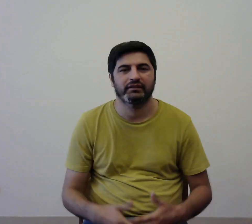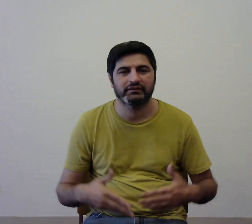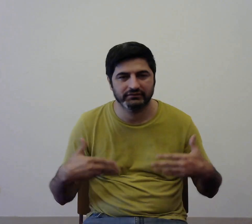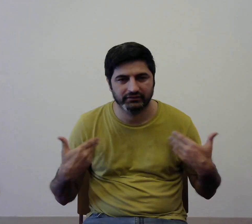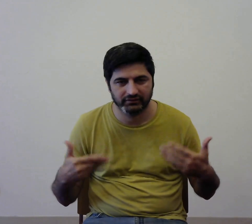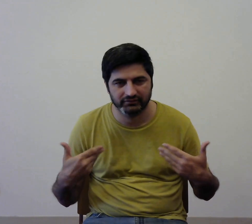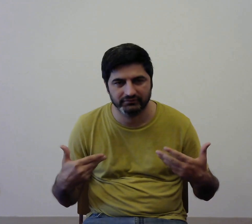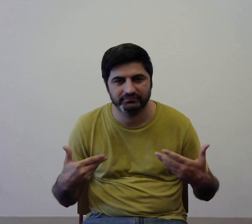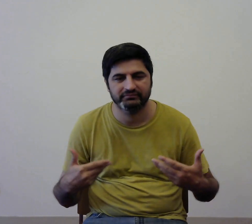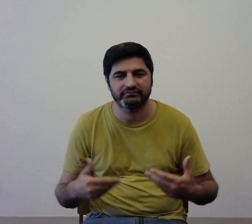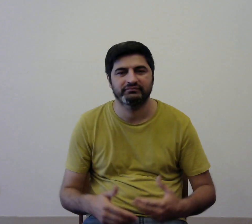salam